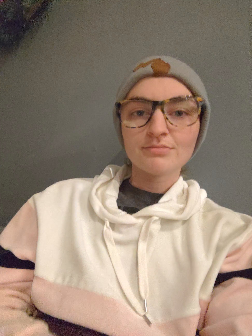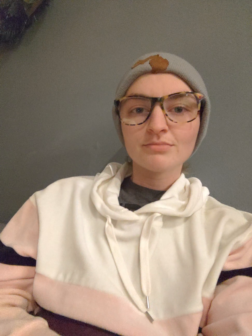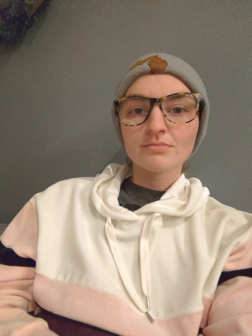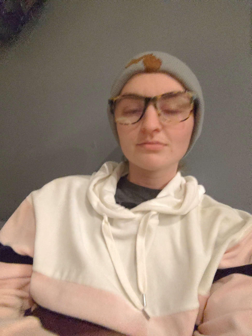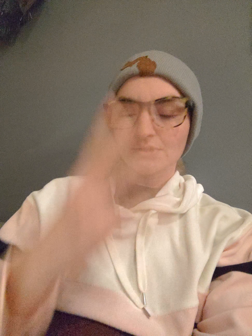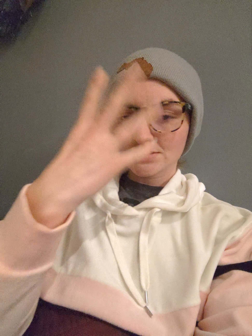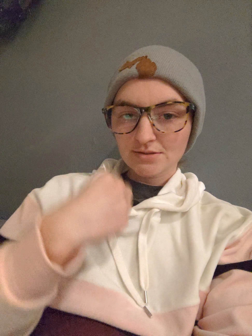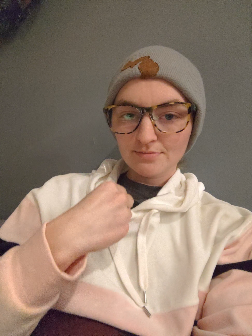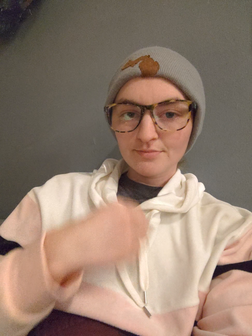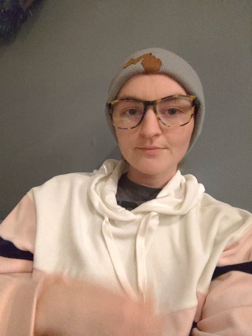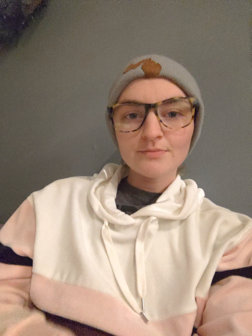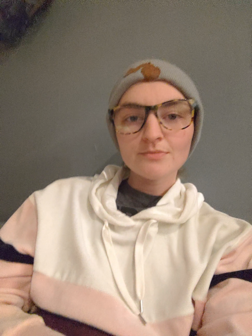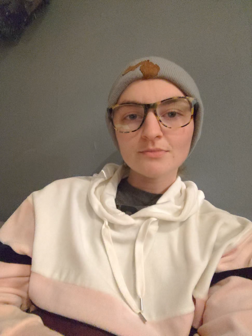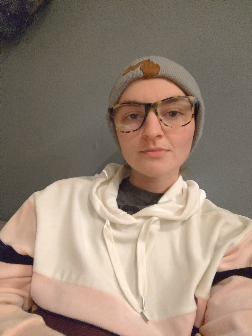sleepy